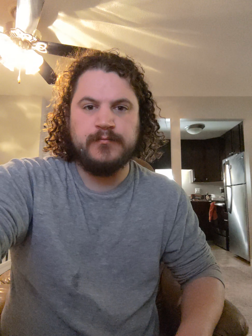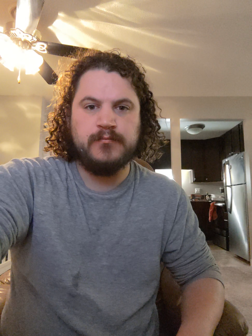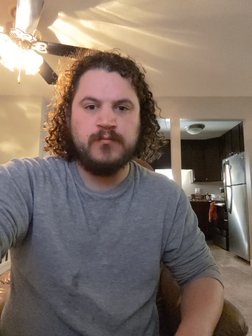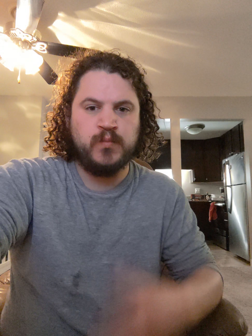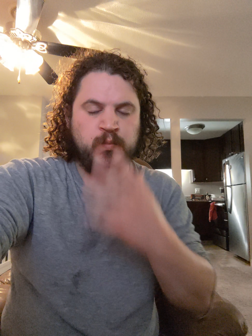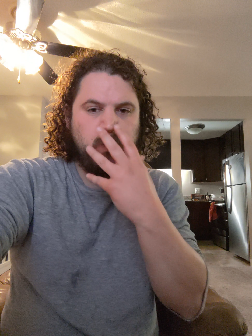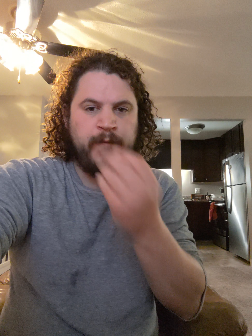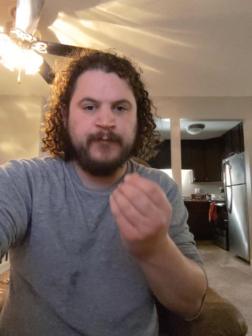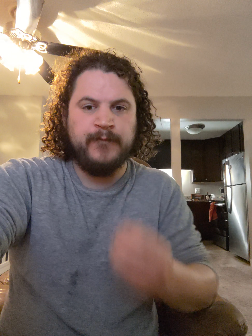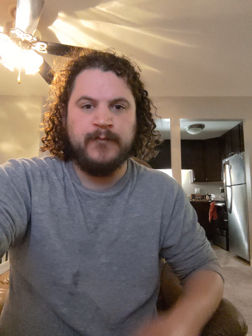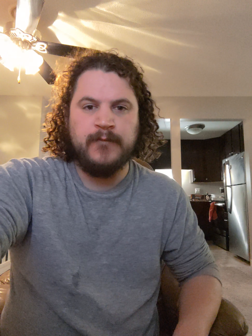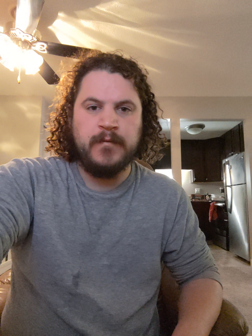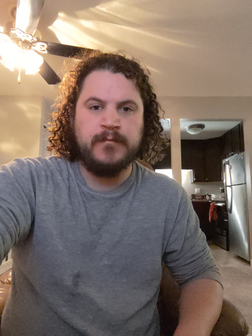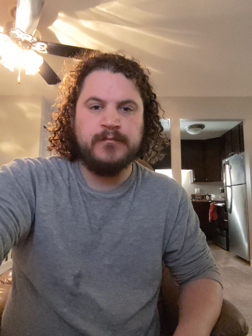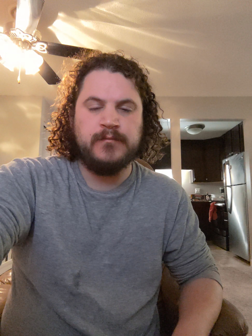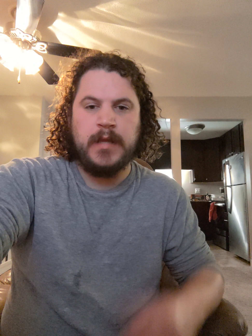wolf